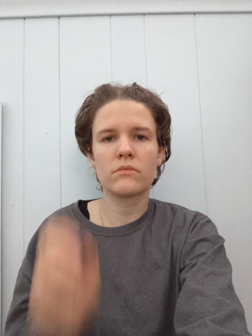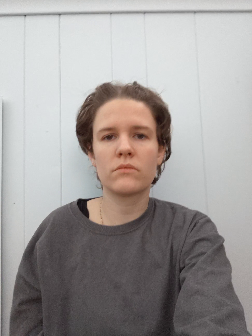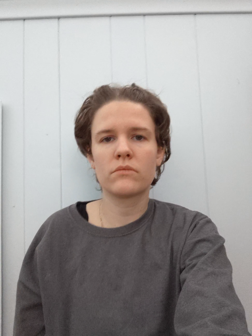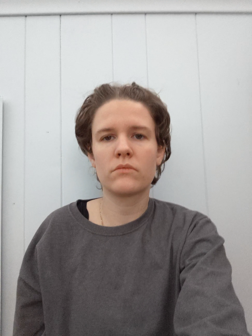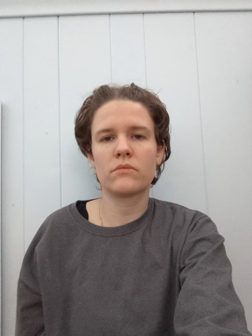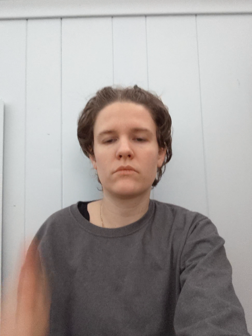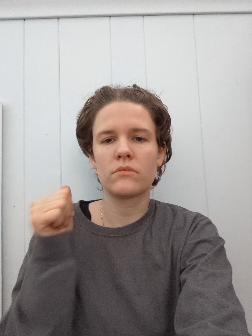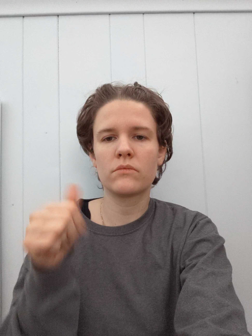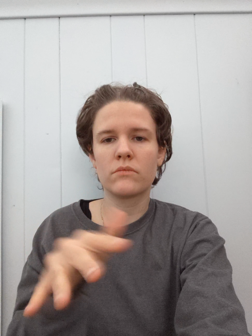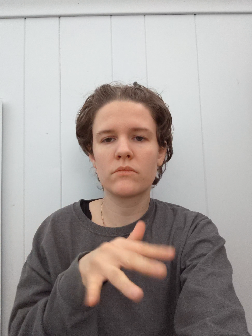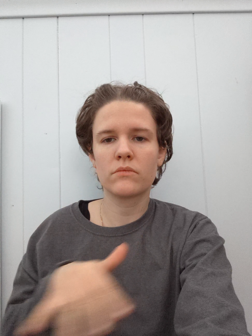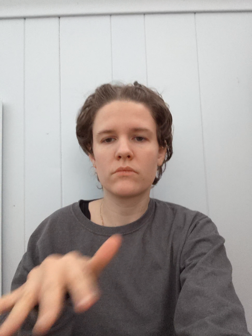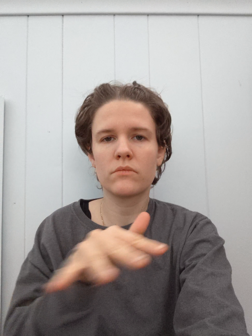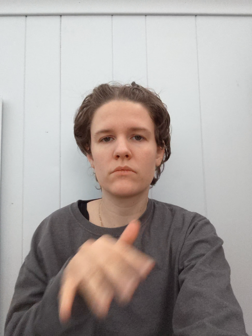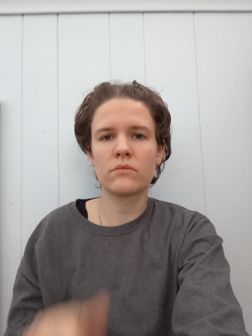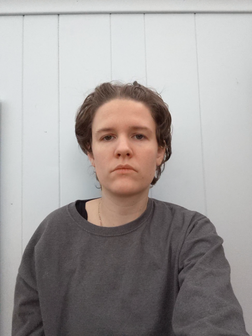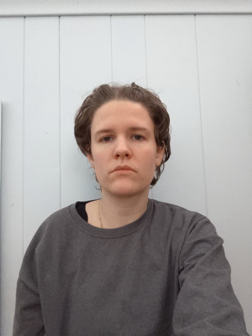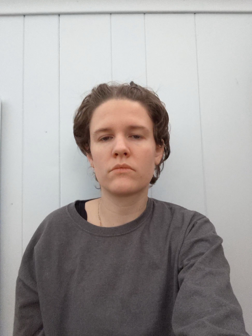backyard